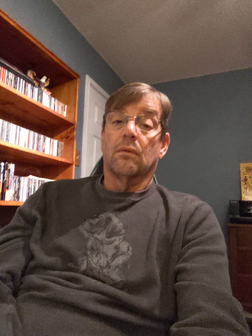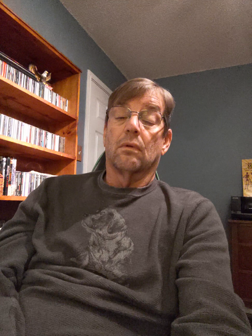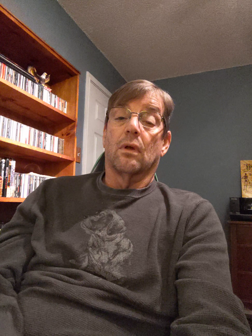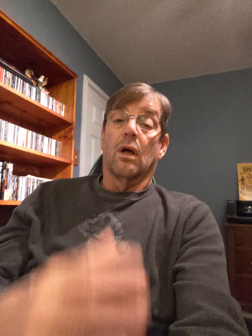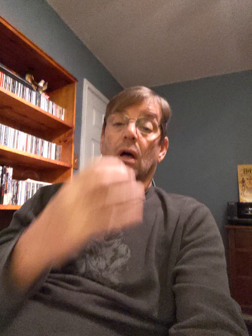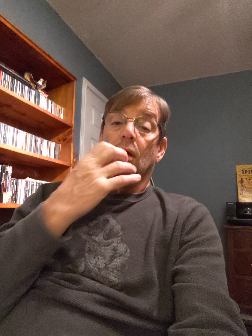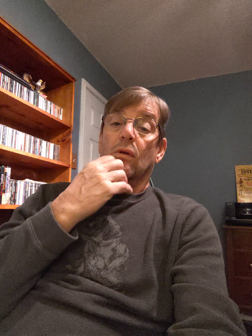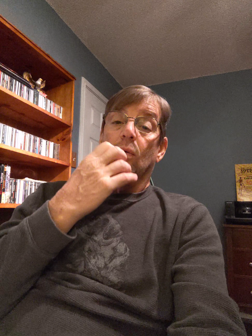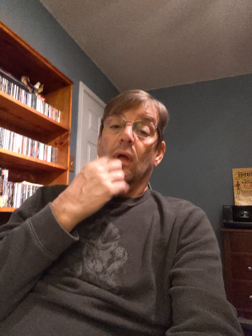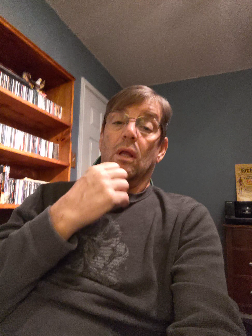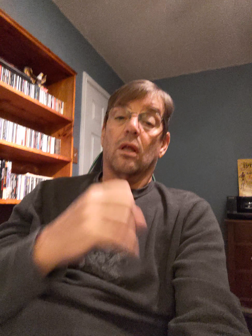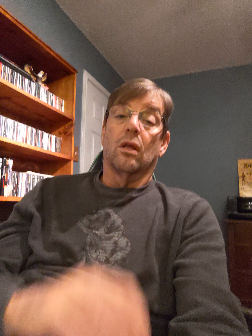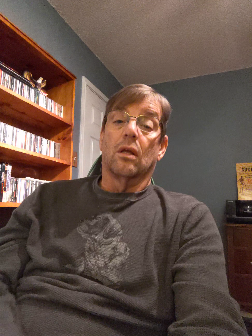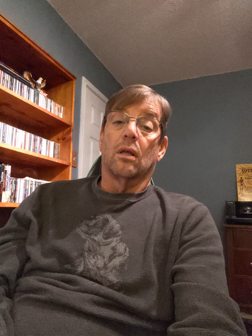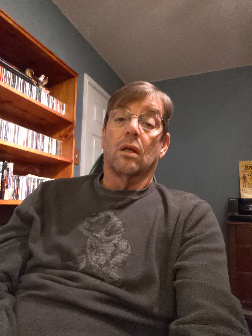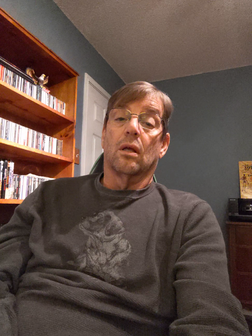underwear